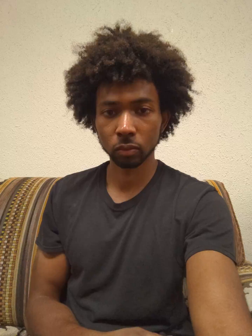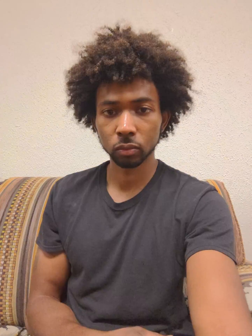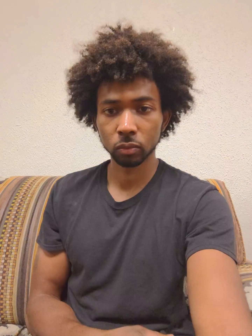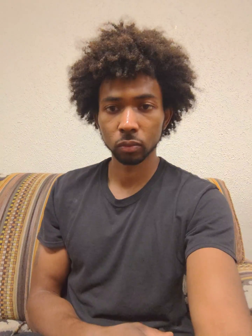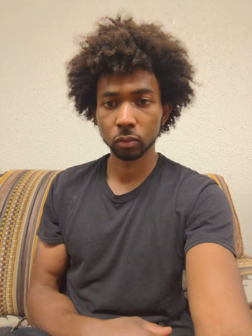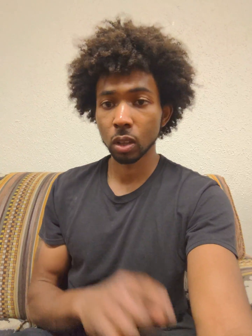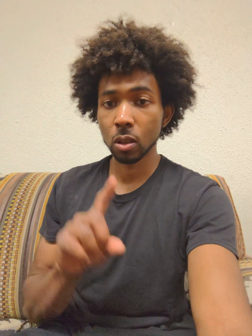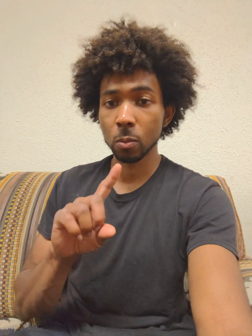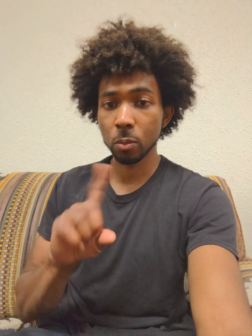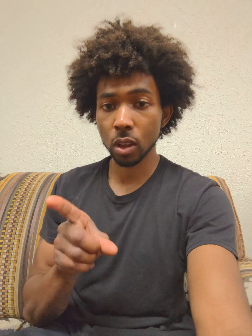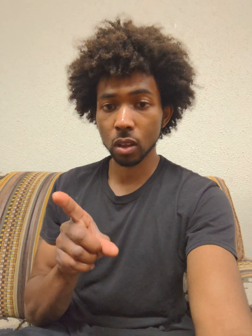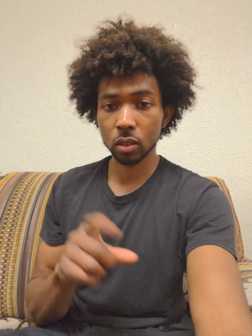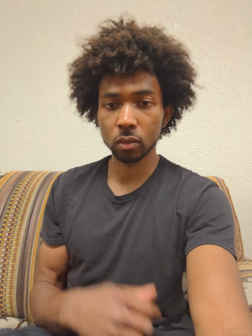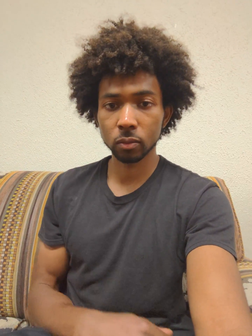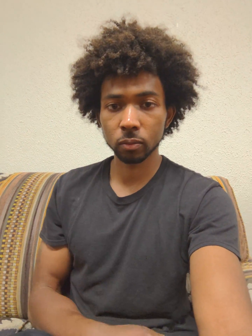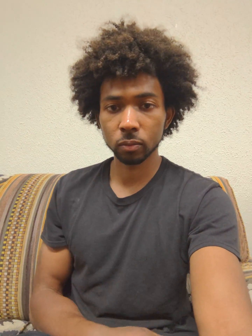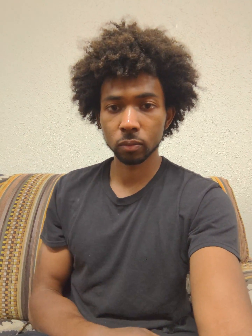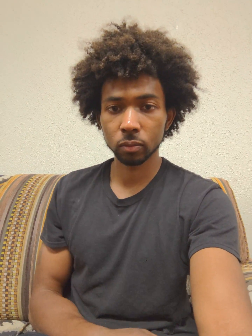but